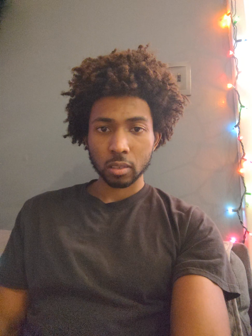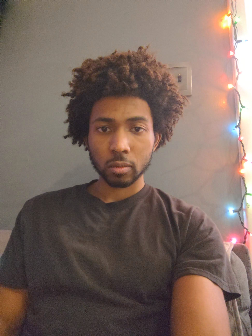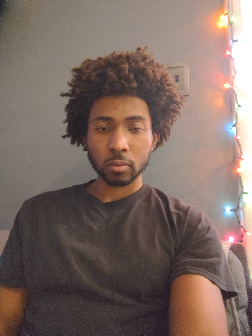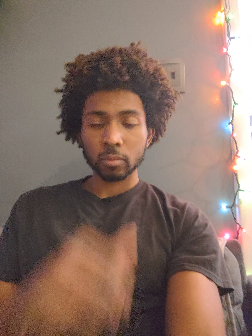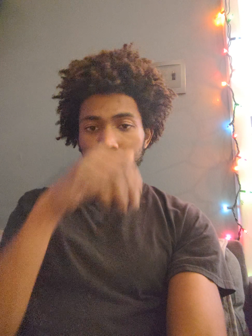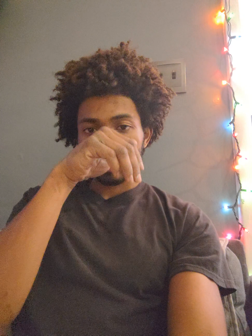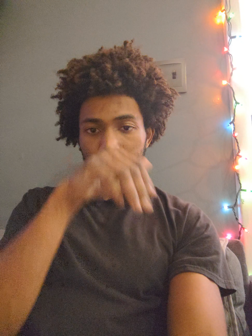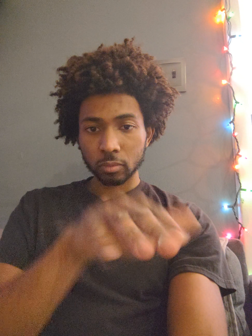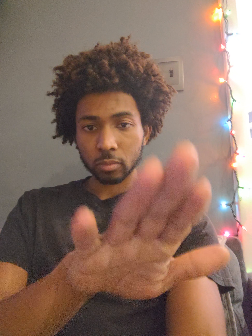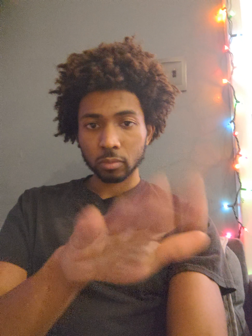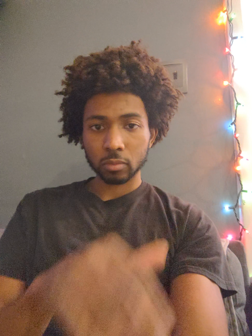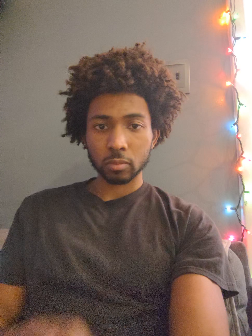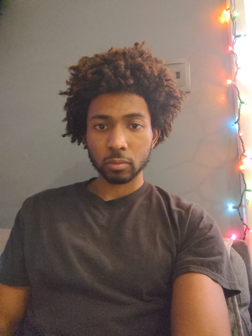elephant